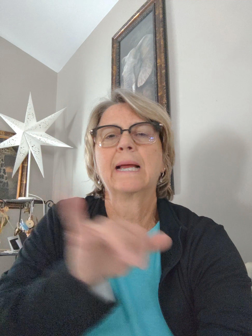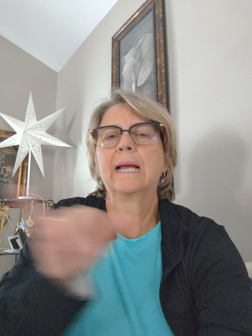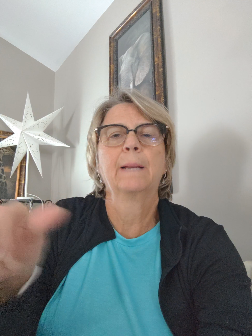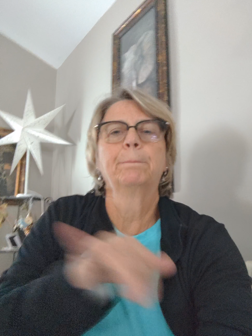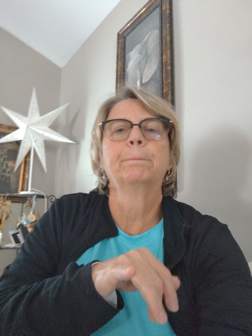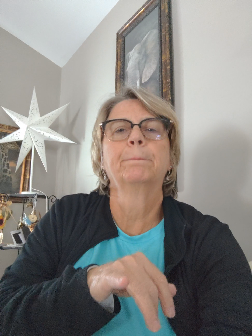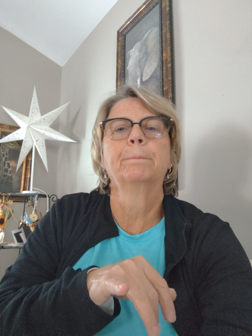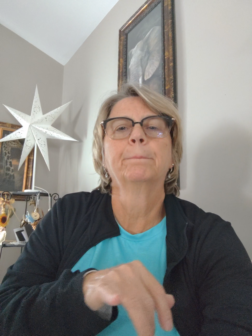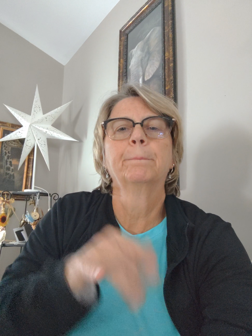same